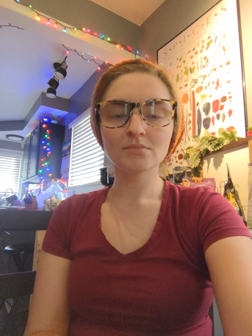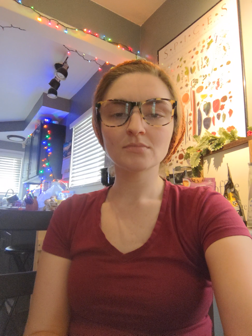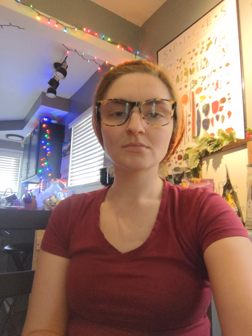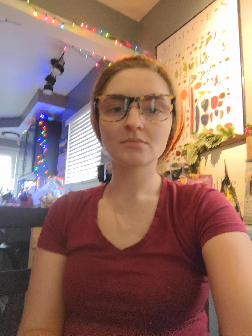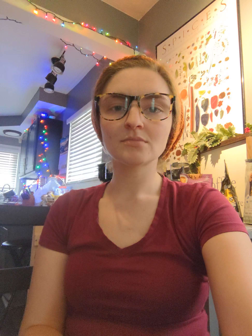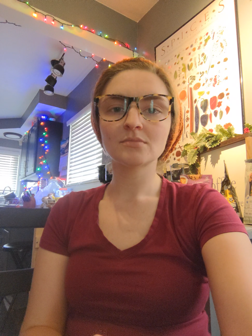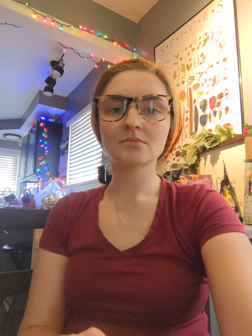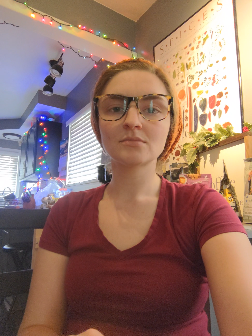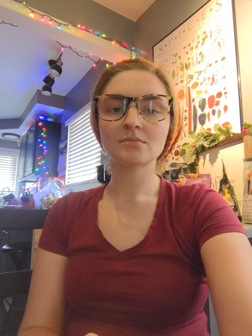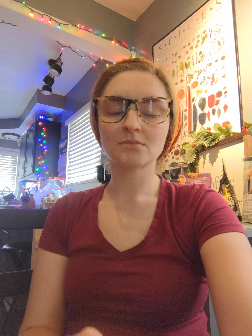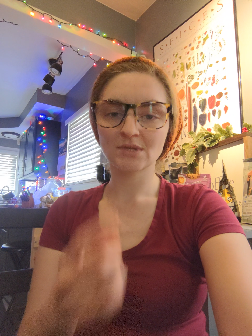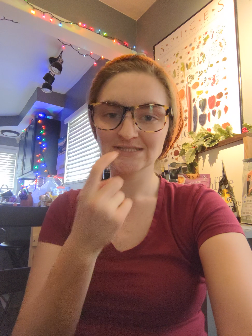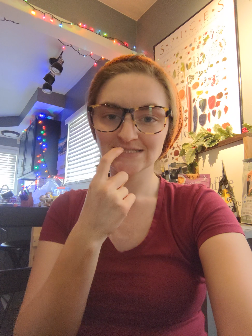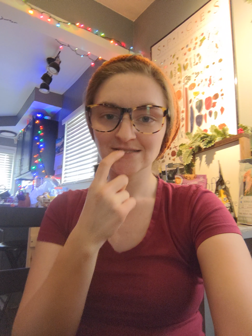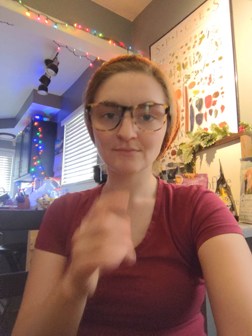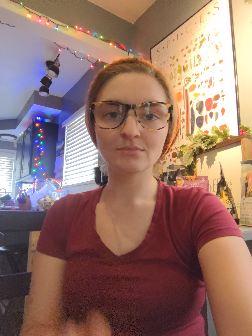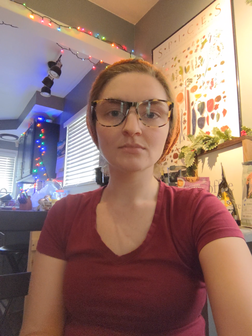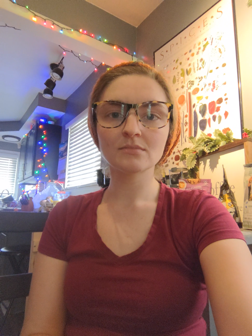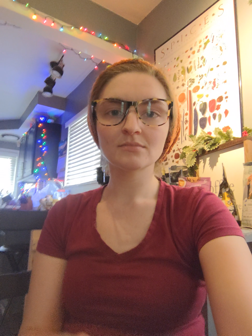tooth